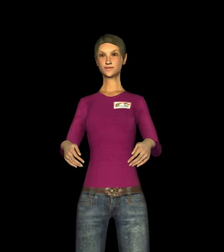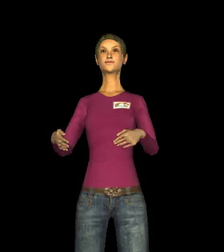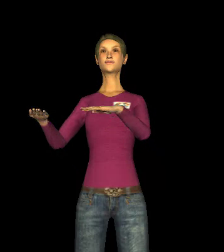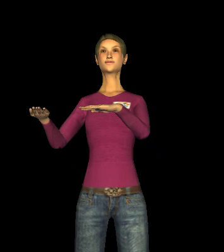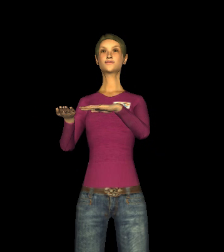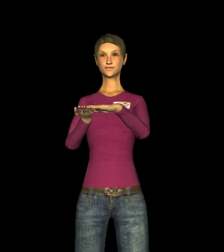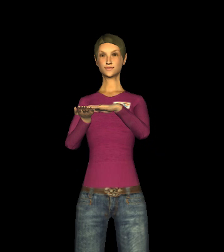فرن